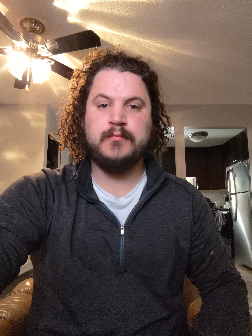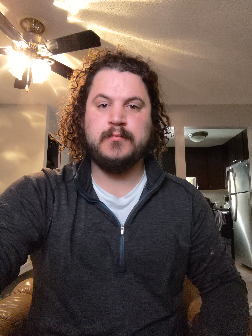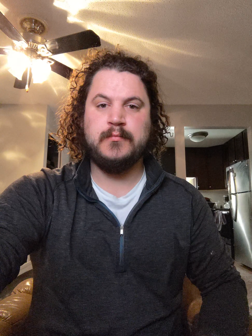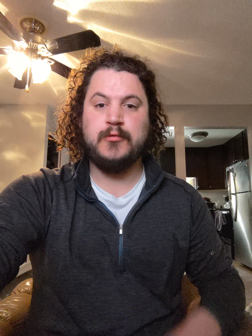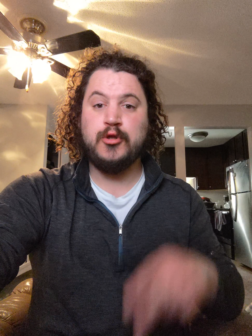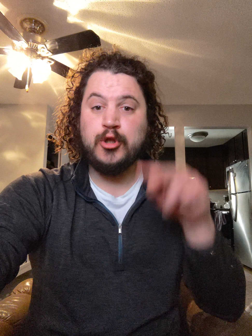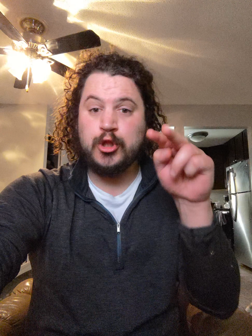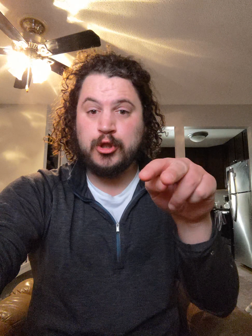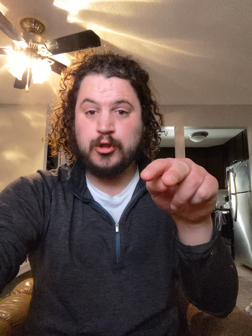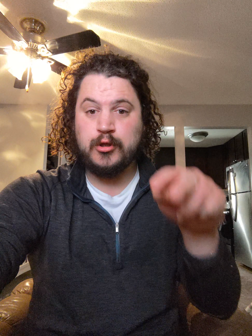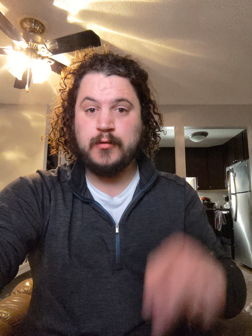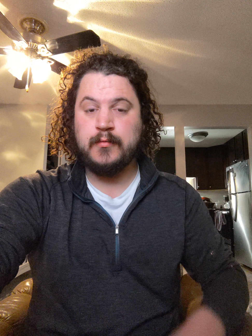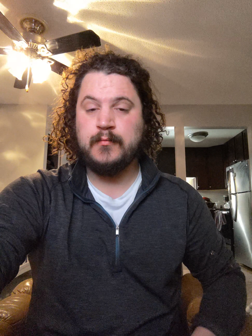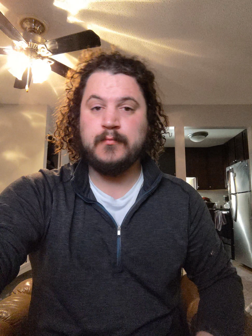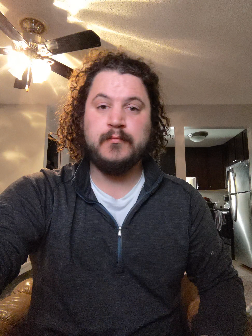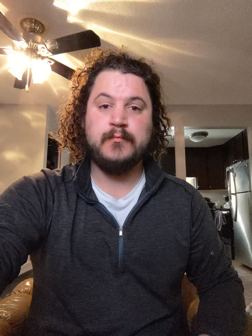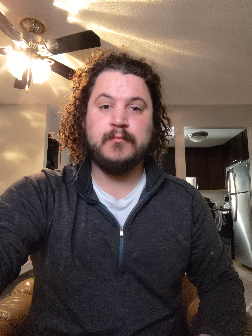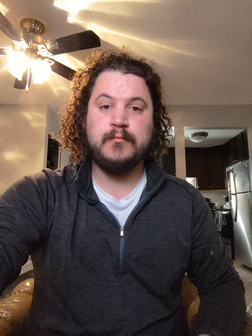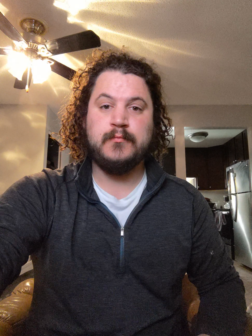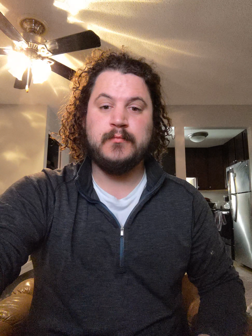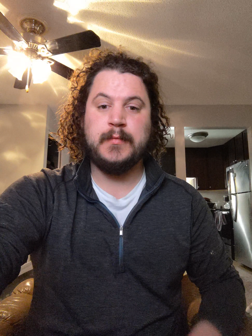look